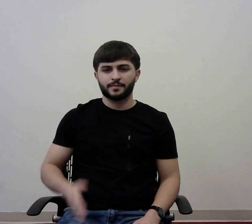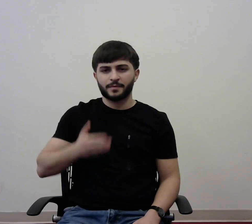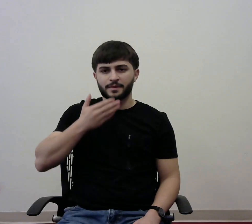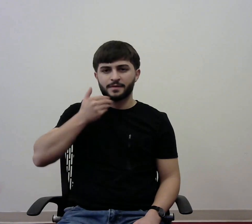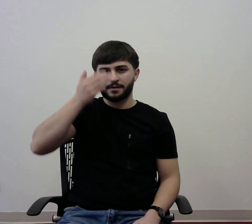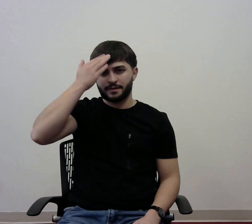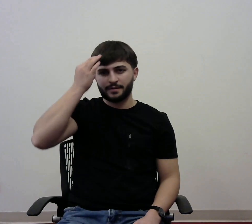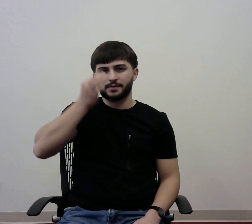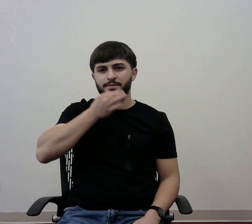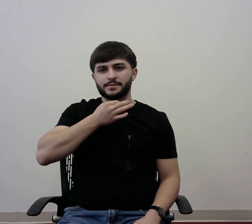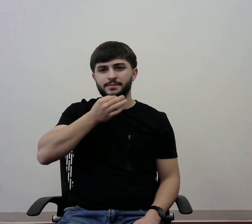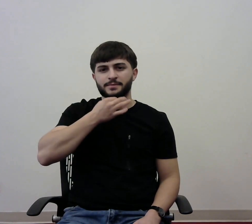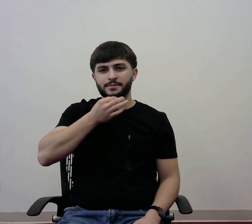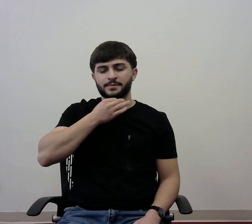yazda